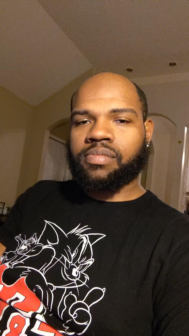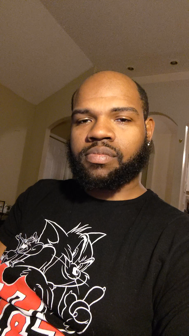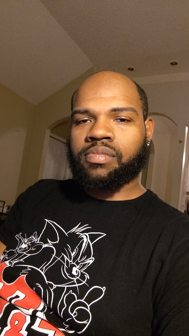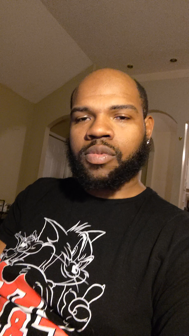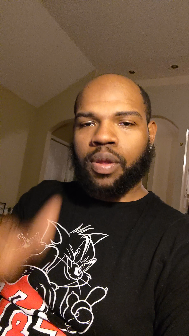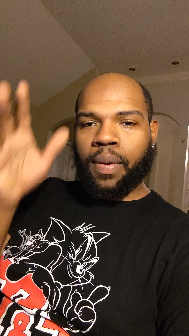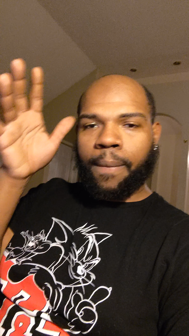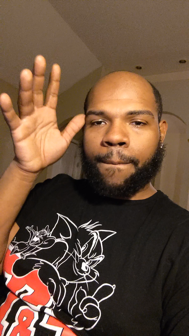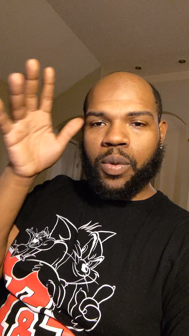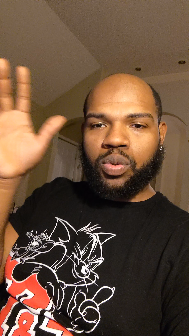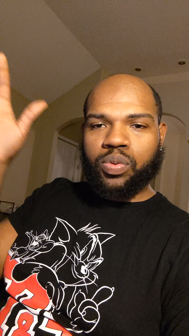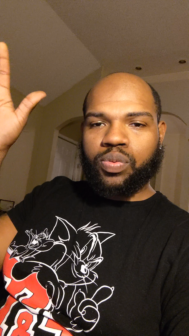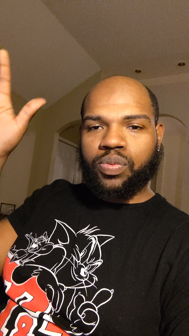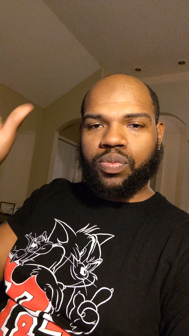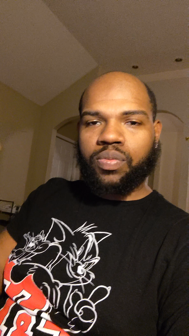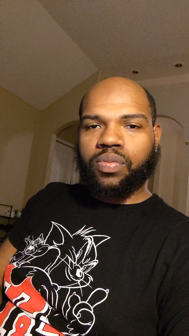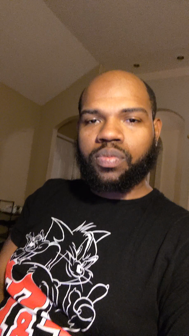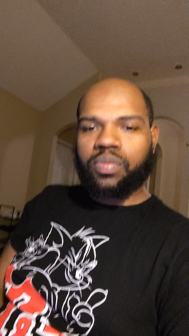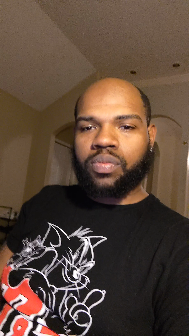moose